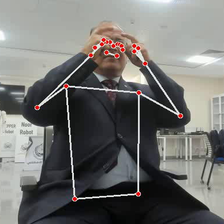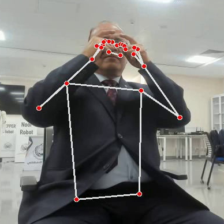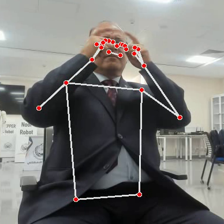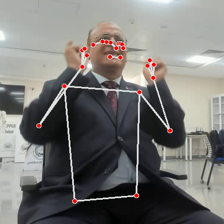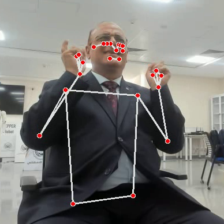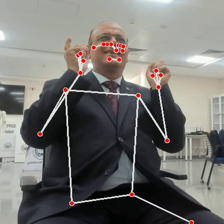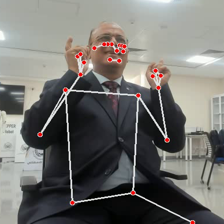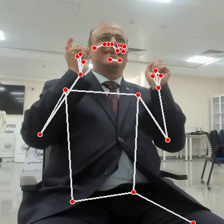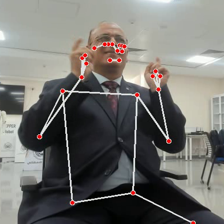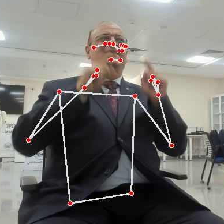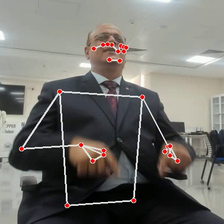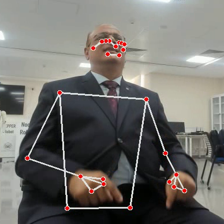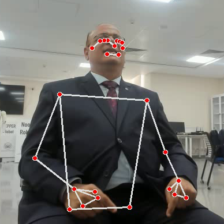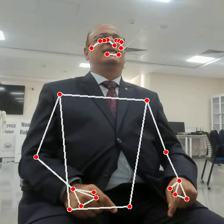efrdha